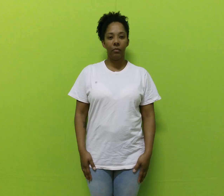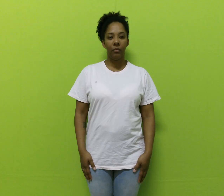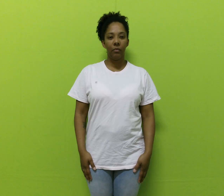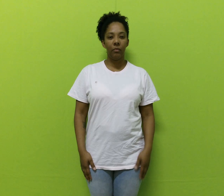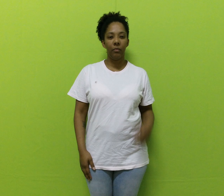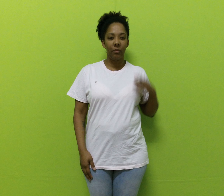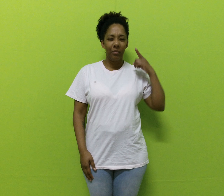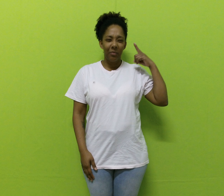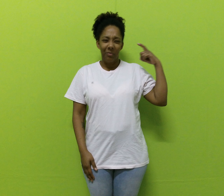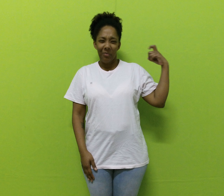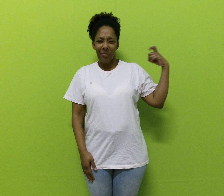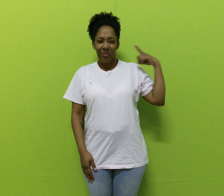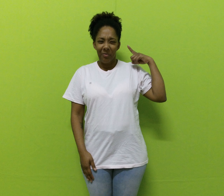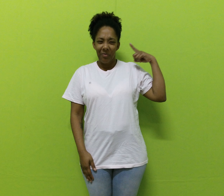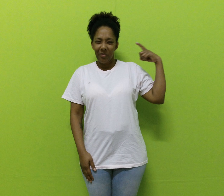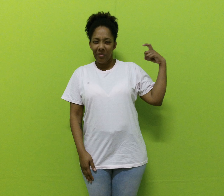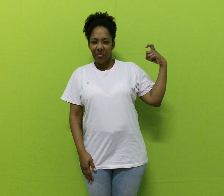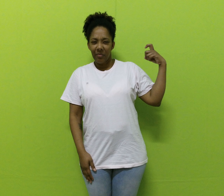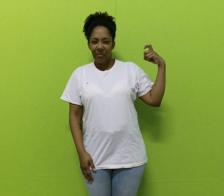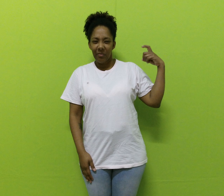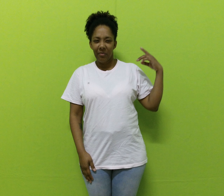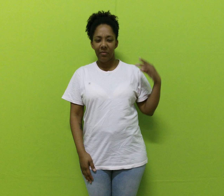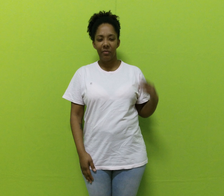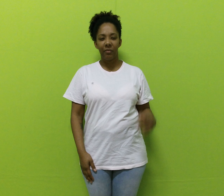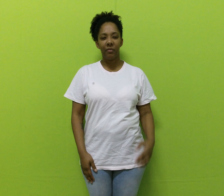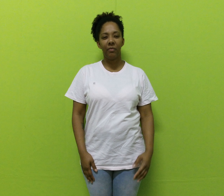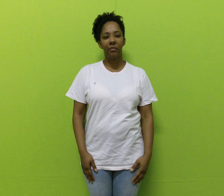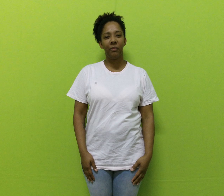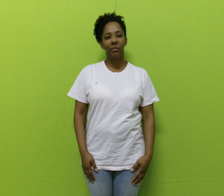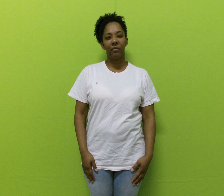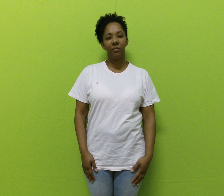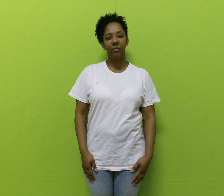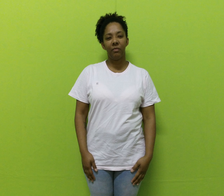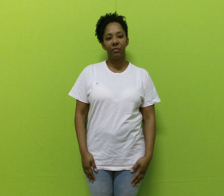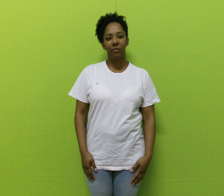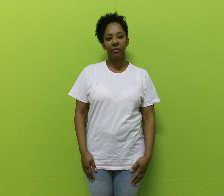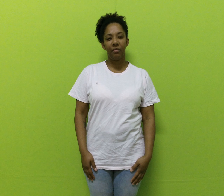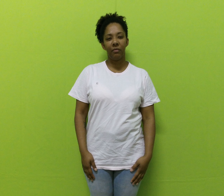barulho